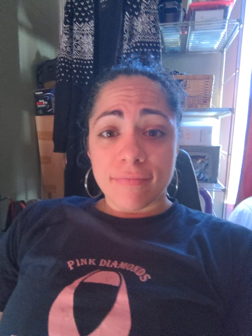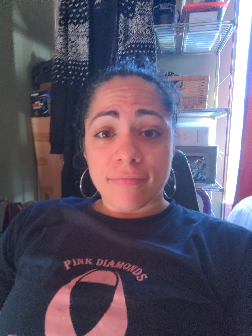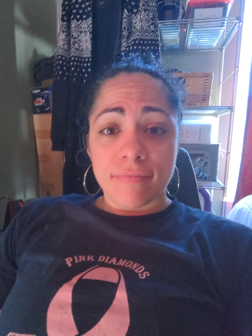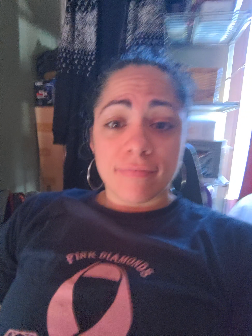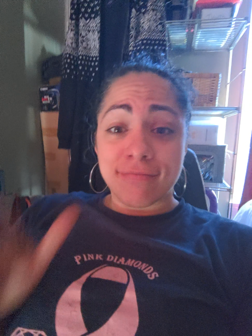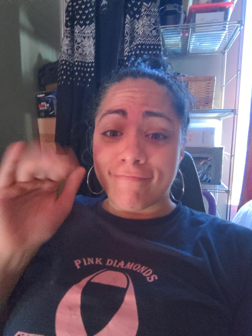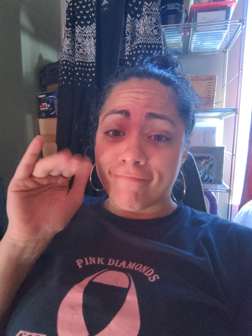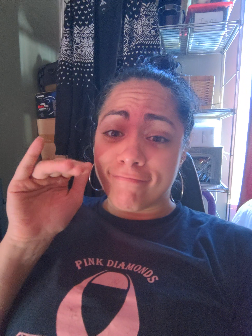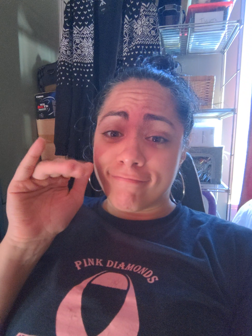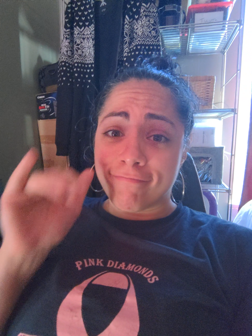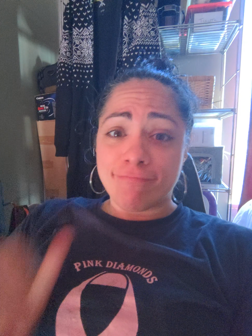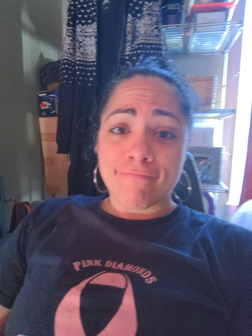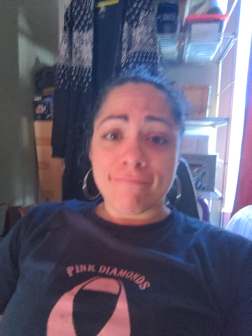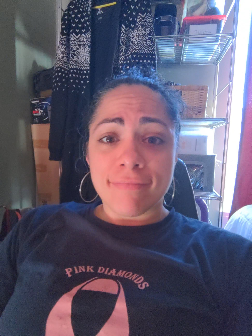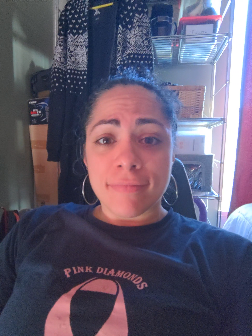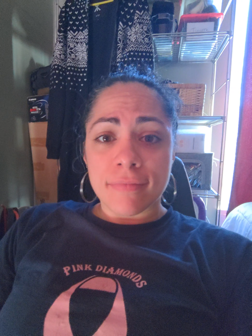bye